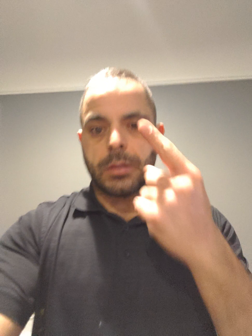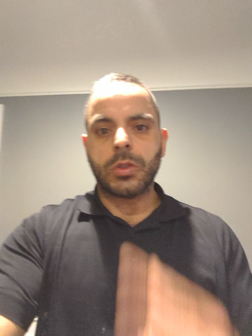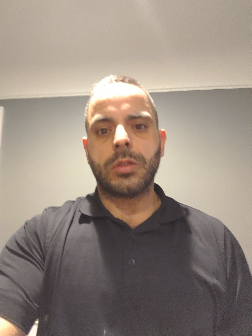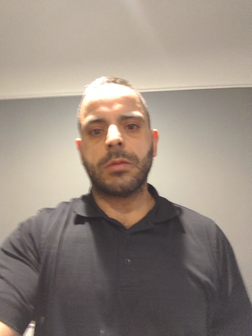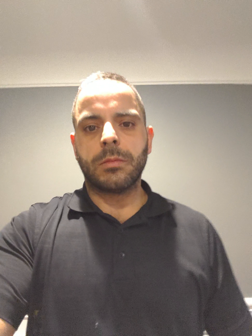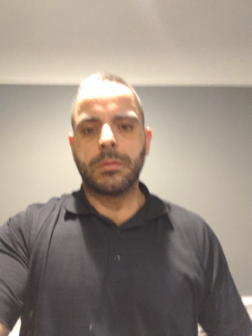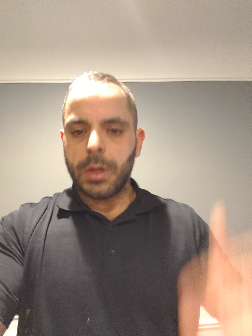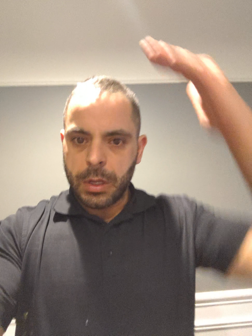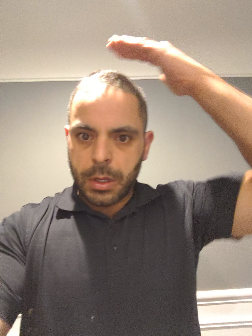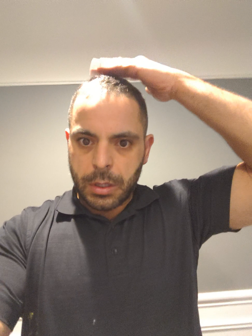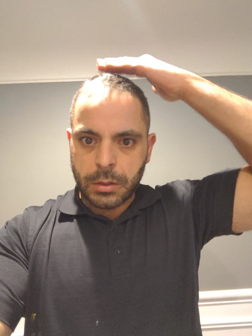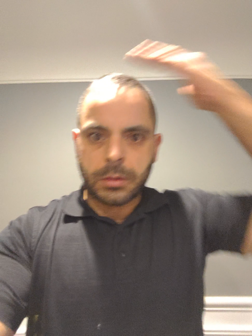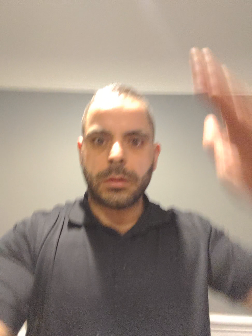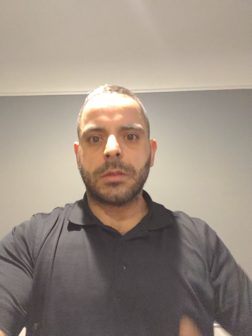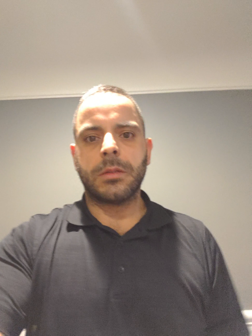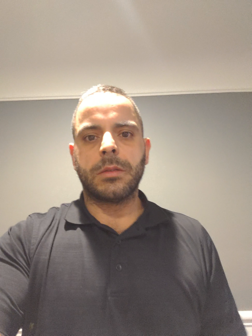hat